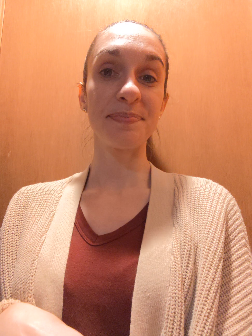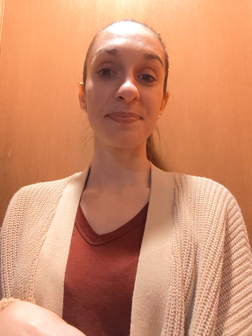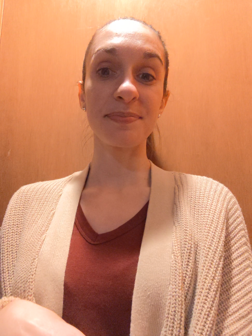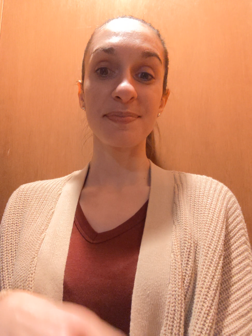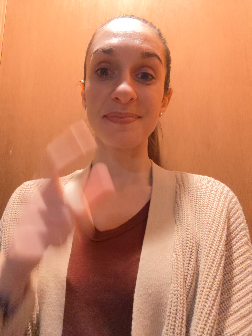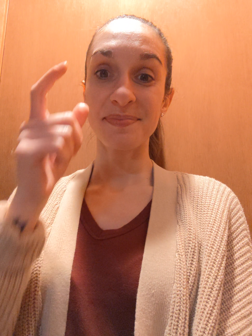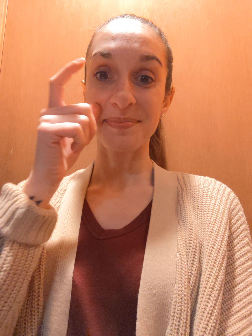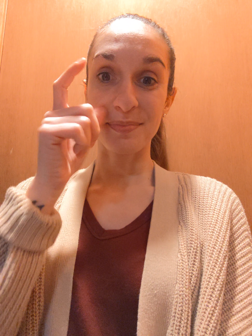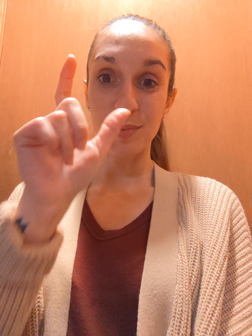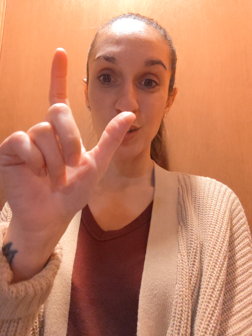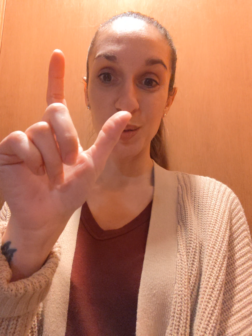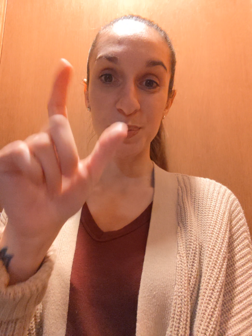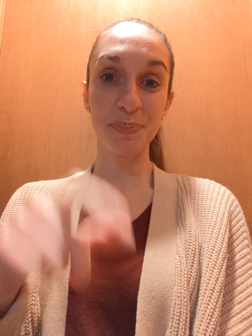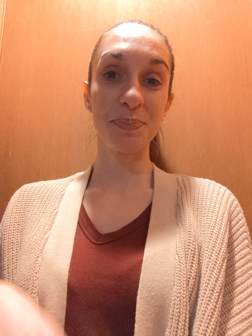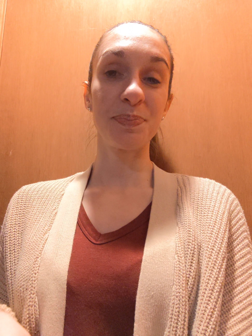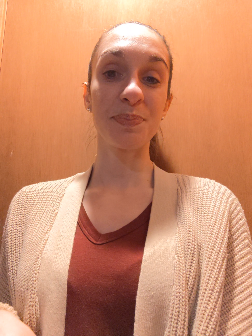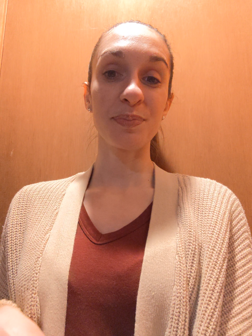moon